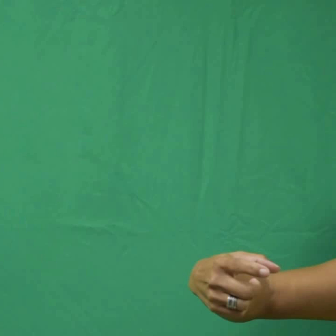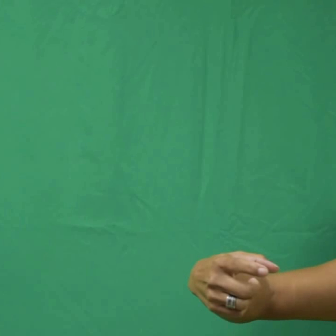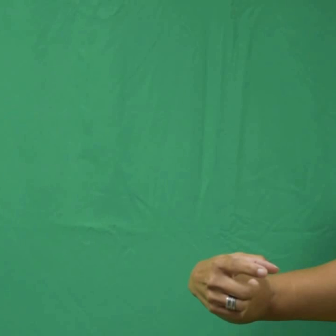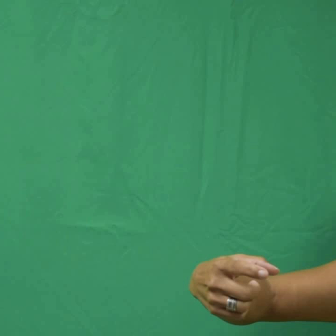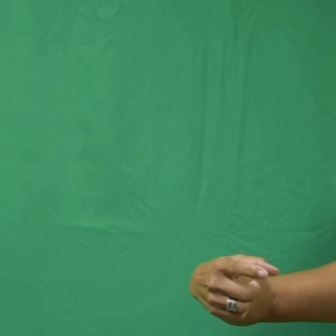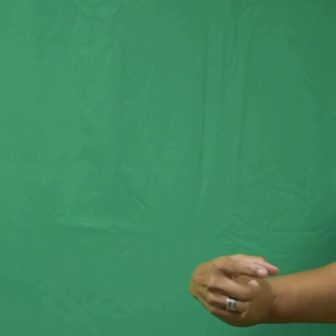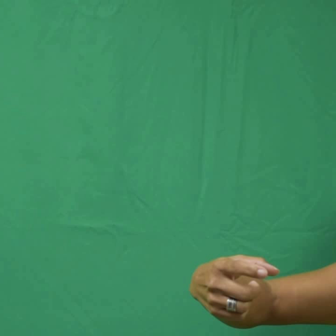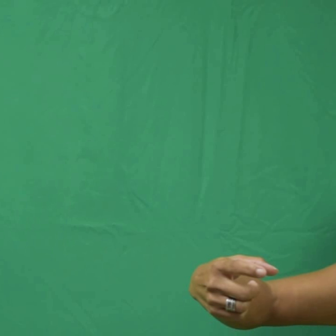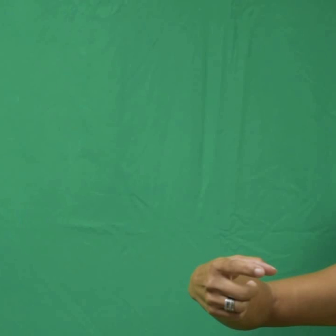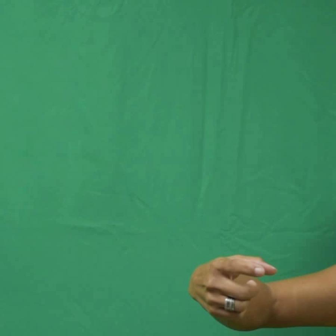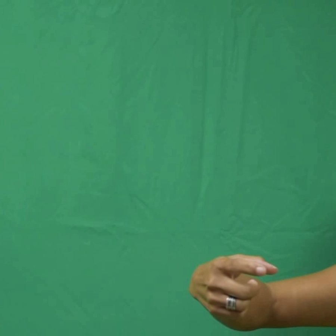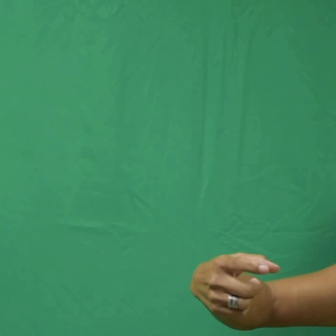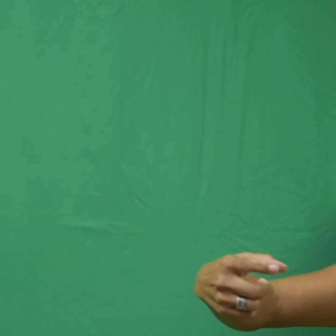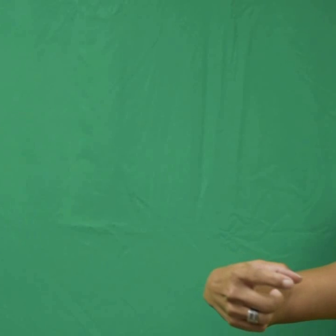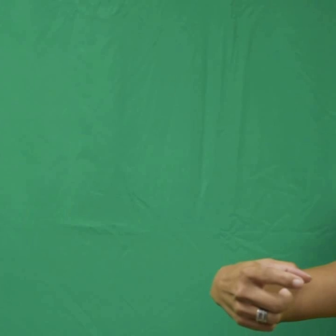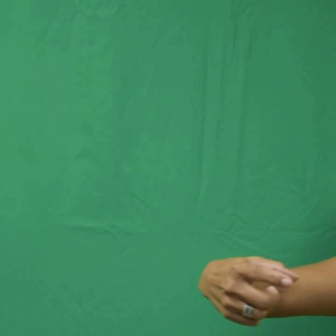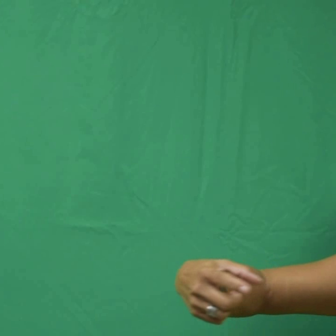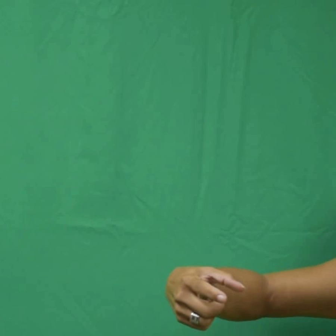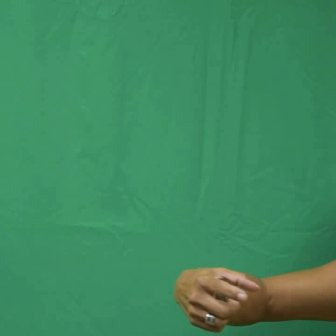X